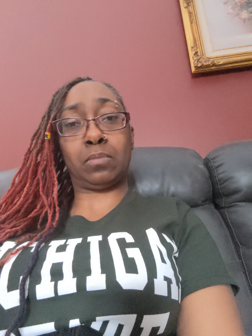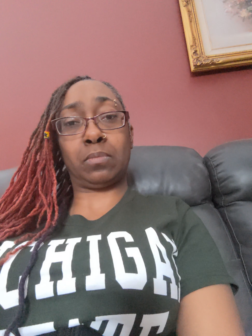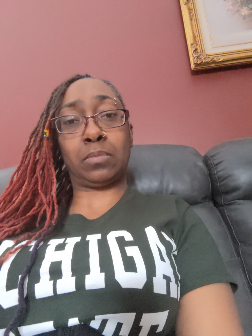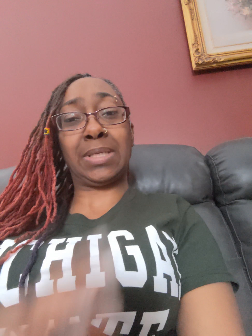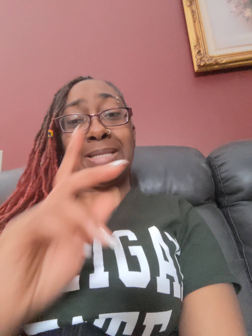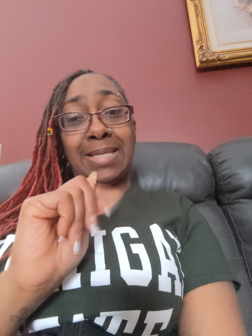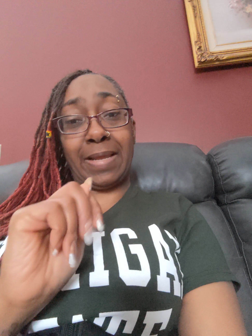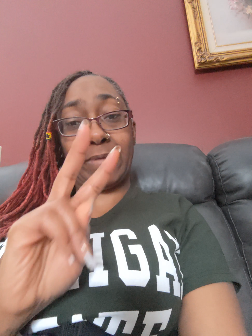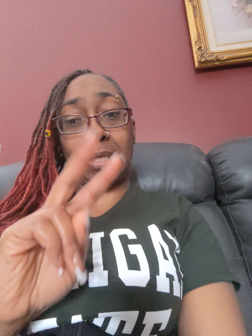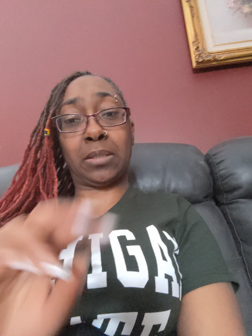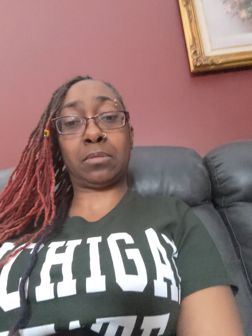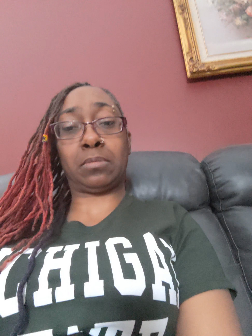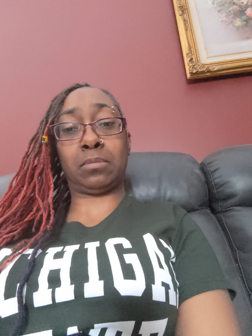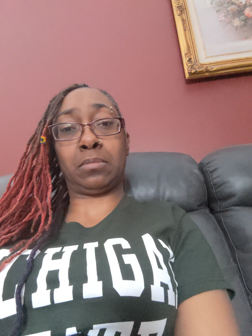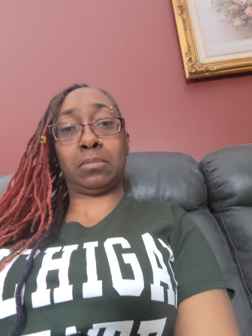TV